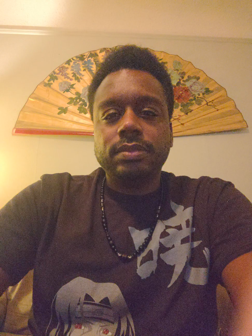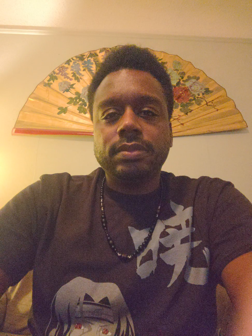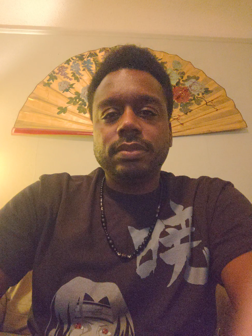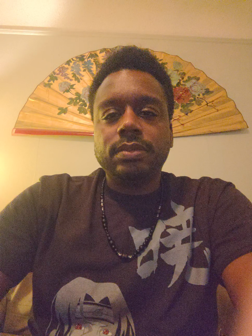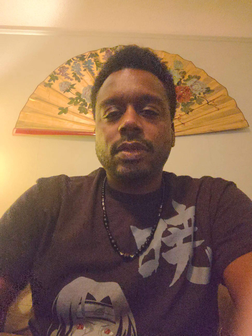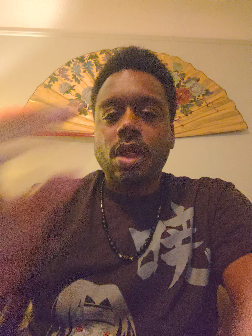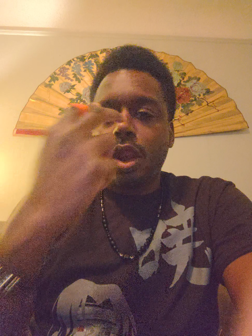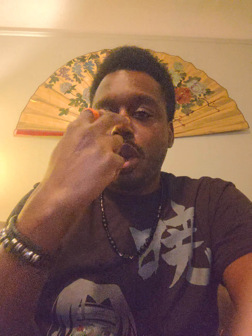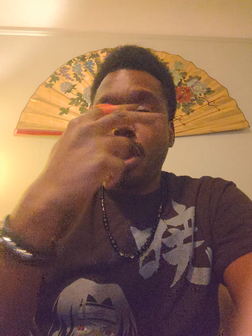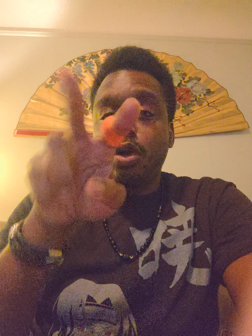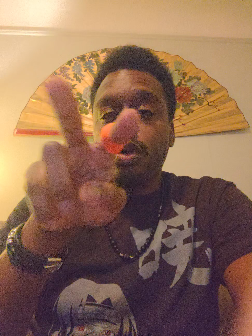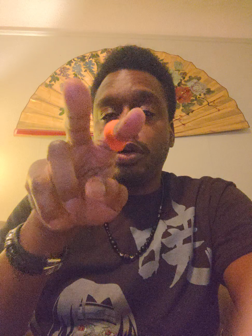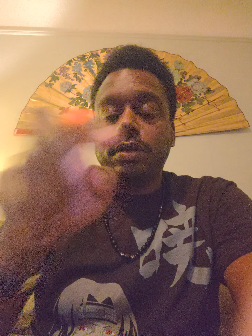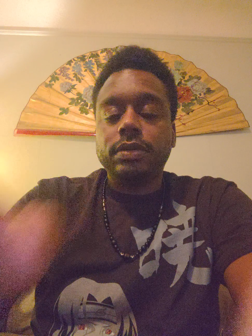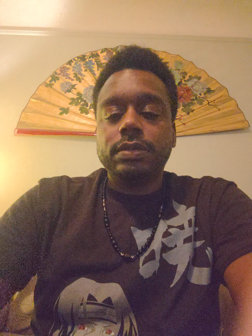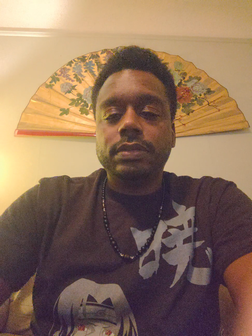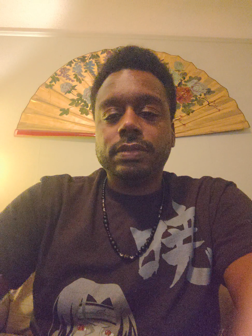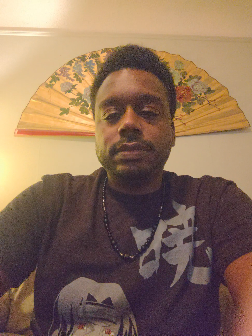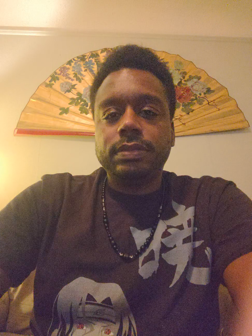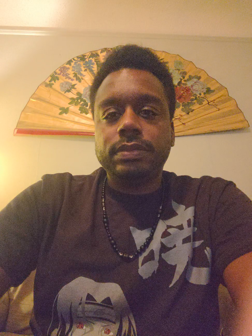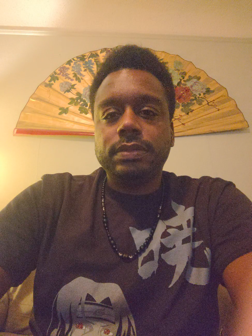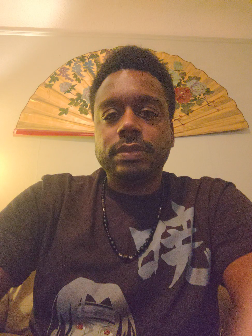look